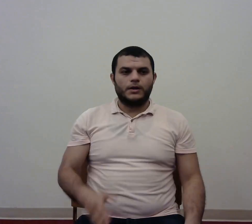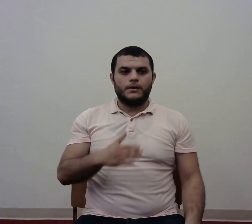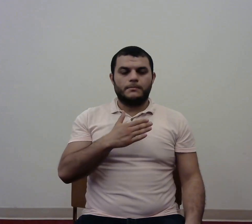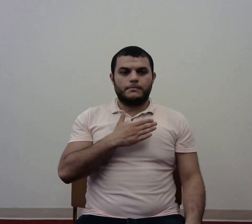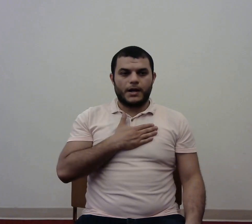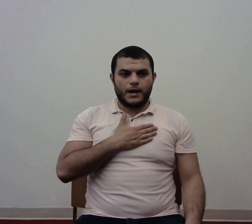mən